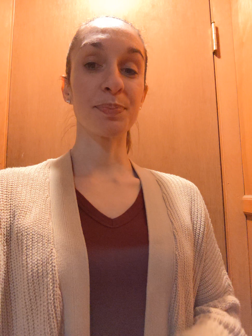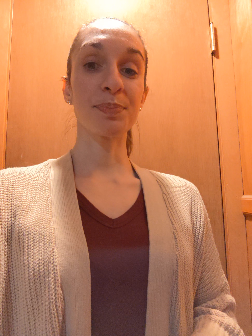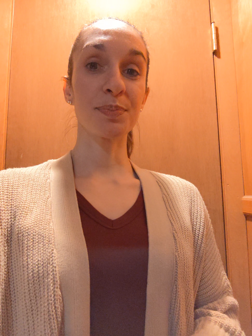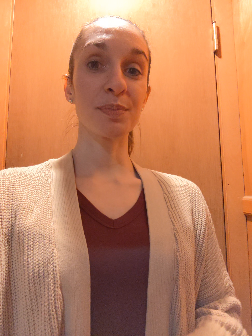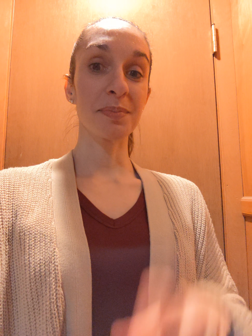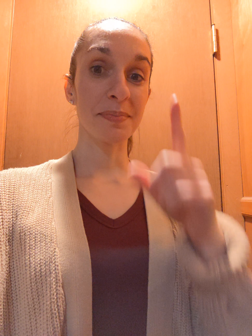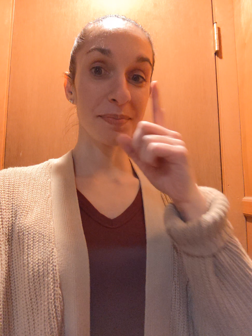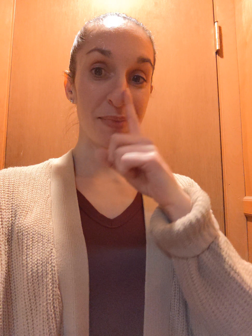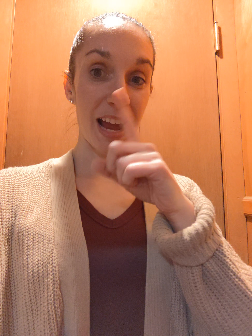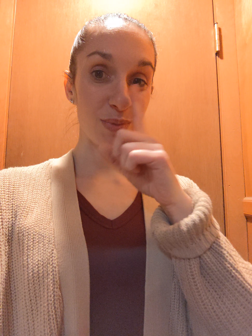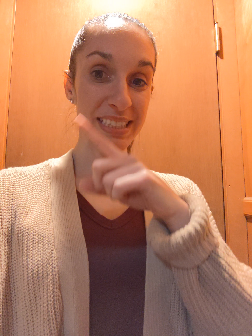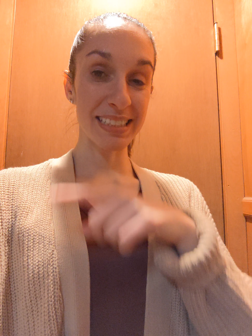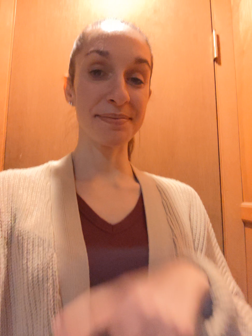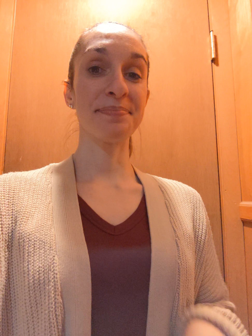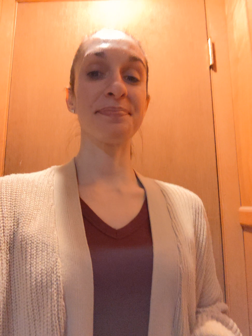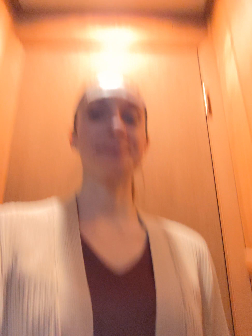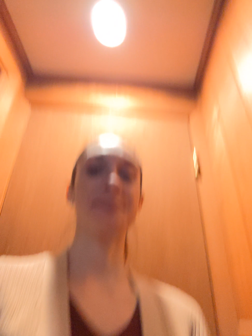mouse